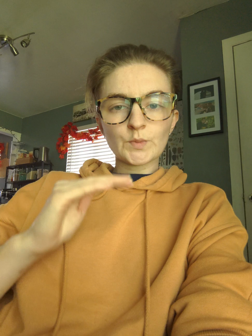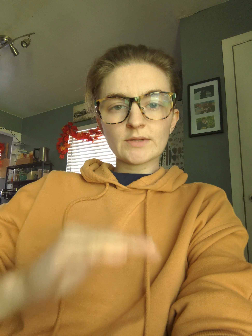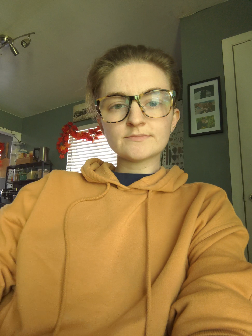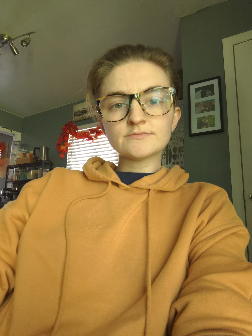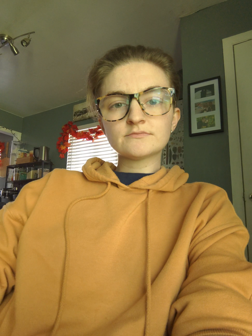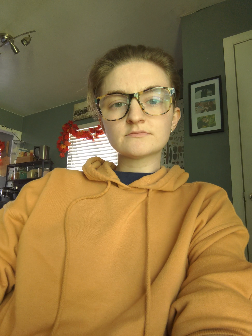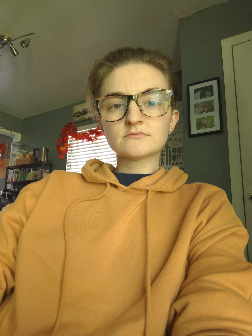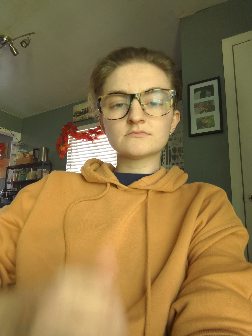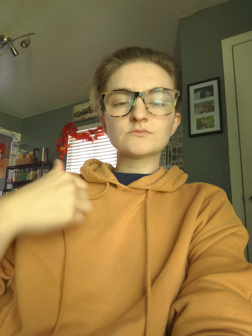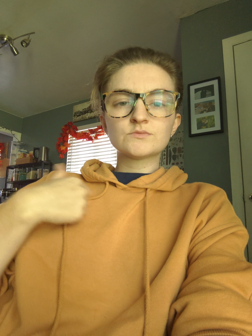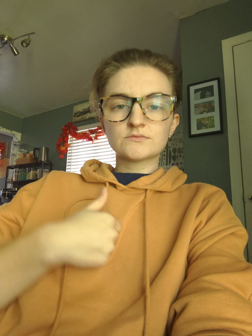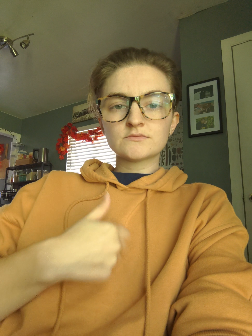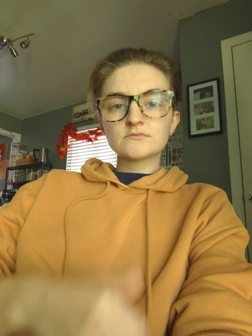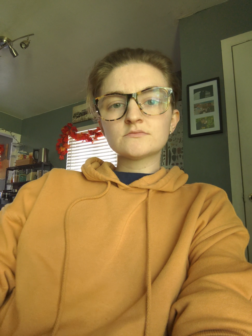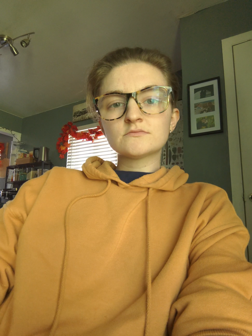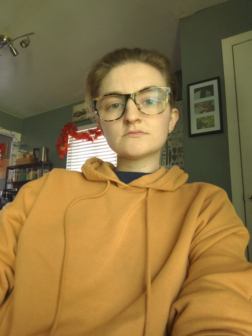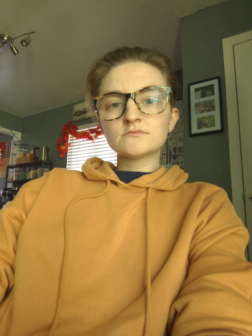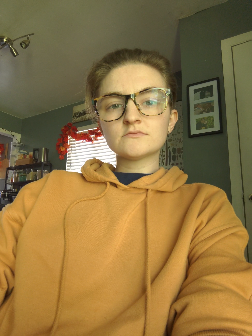coats